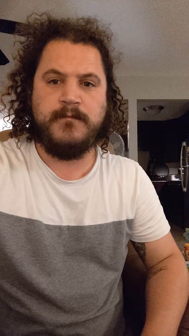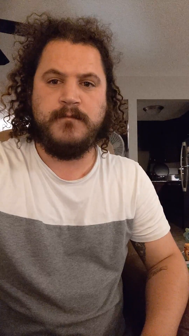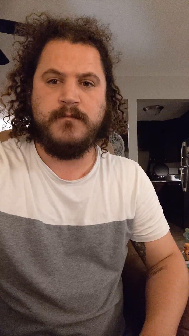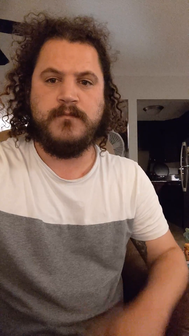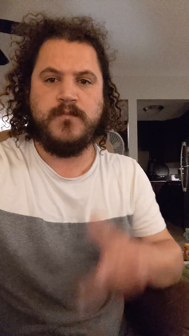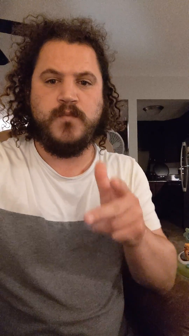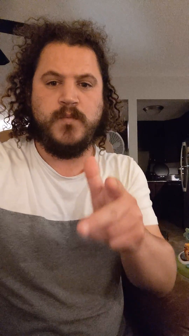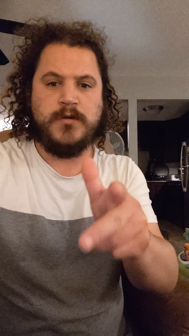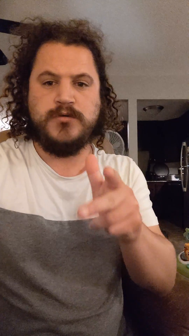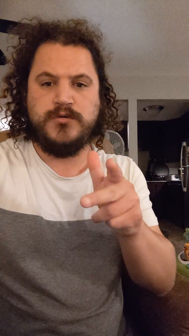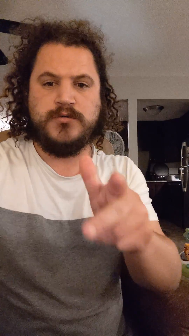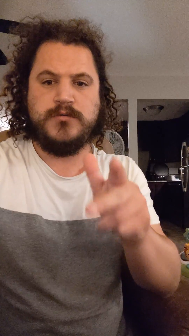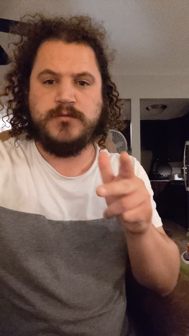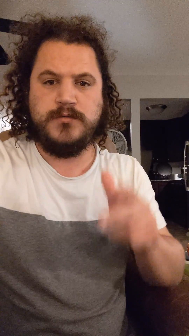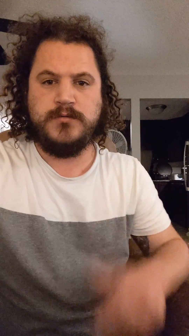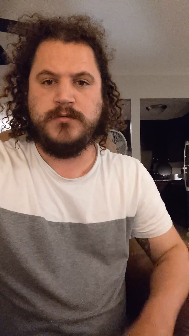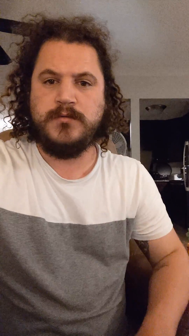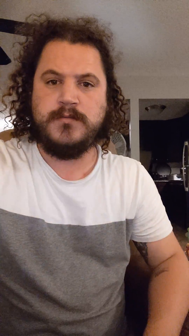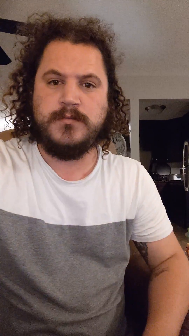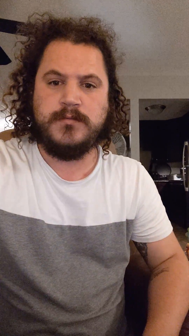garage